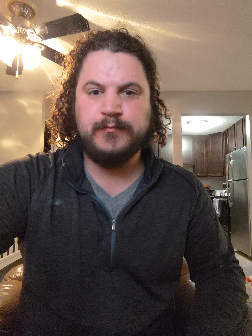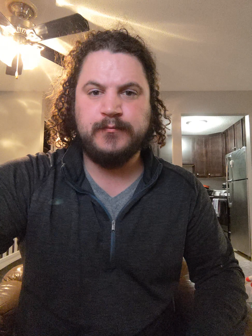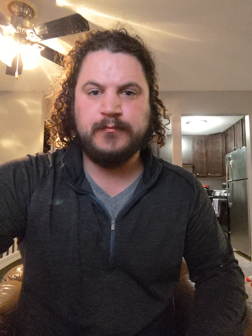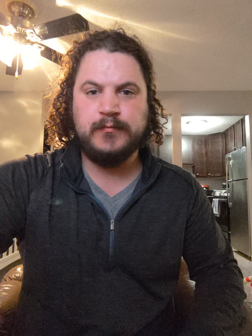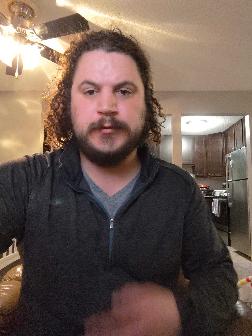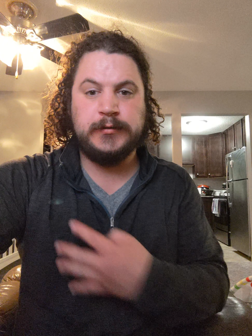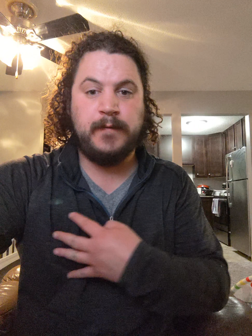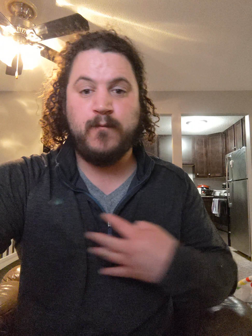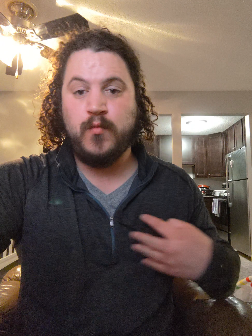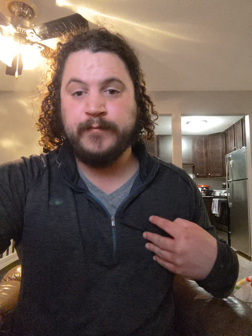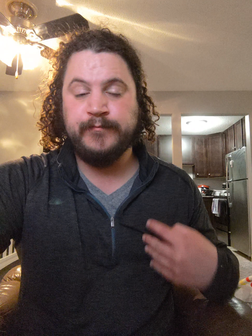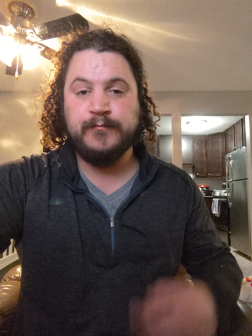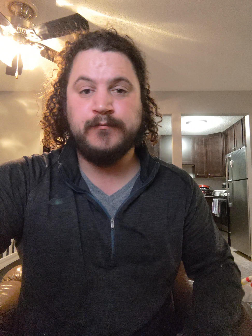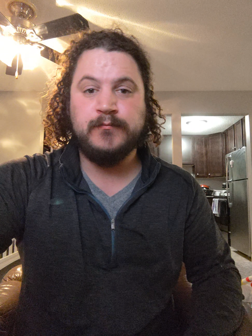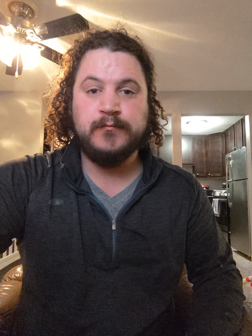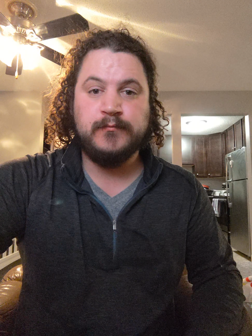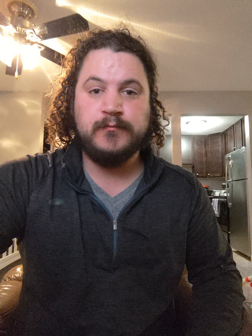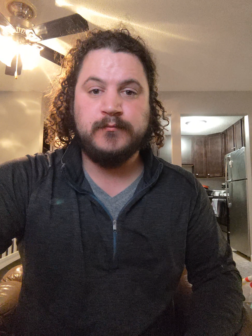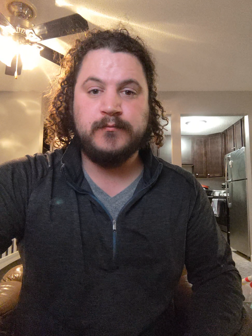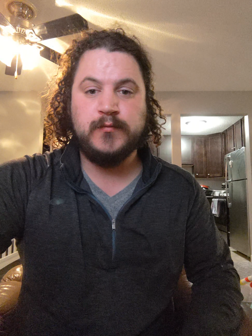zebra